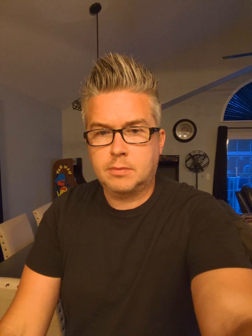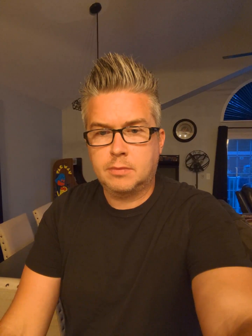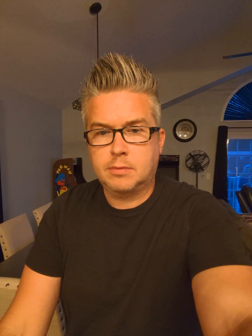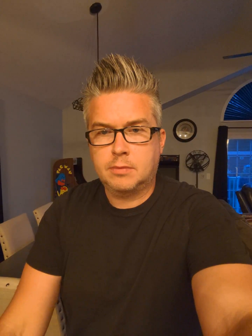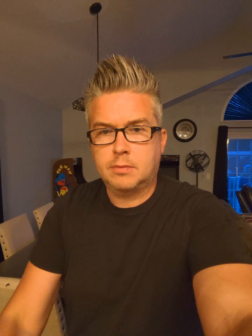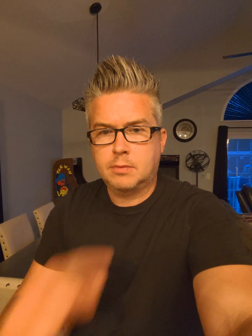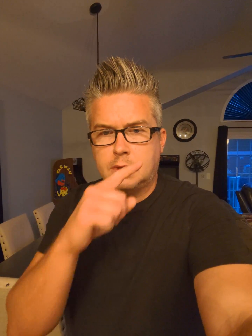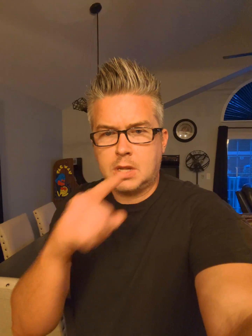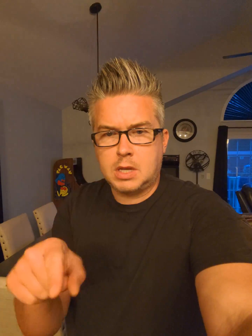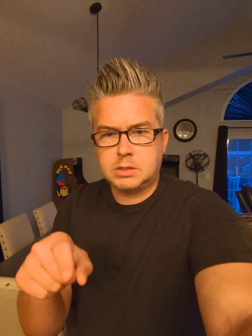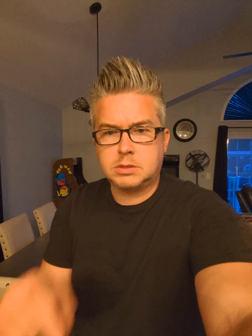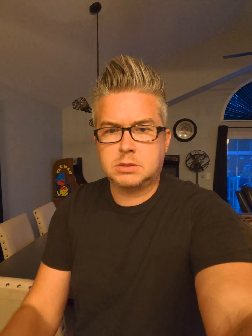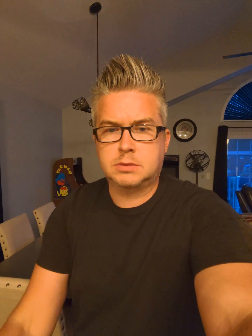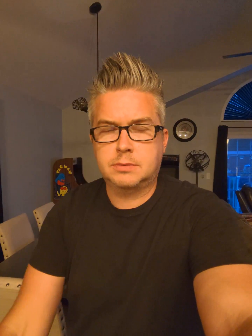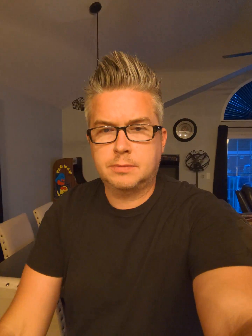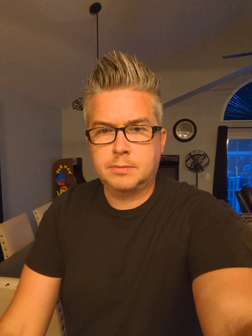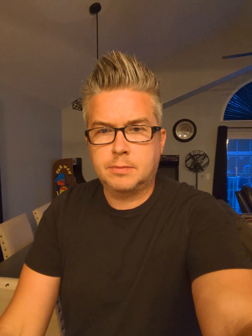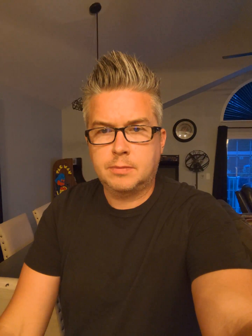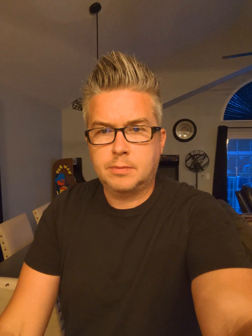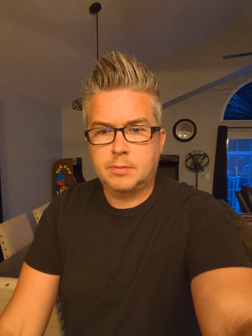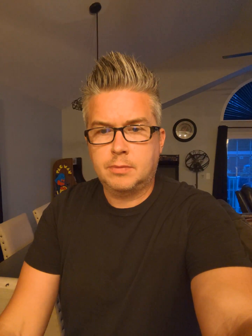cut